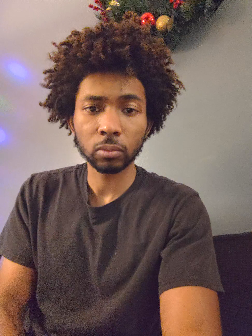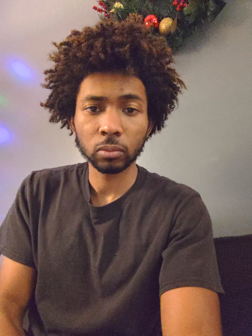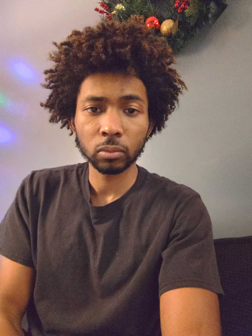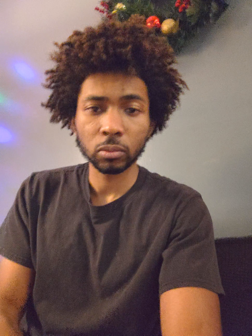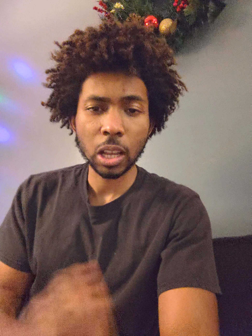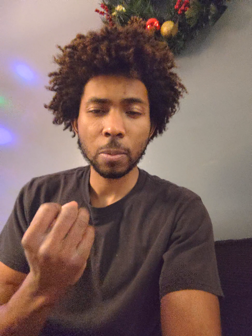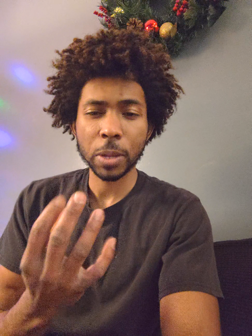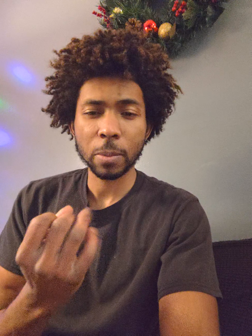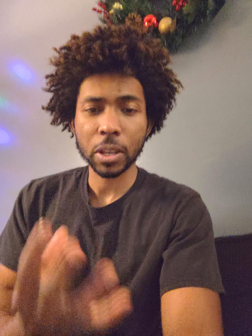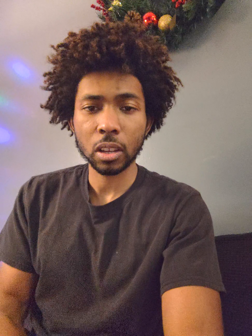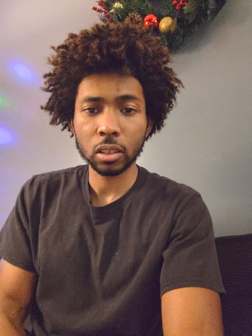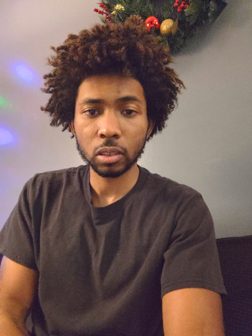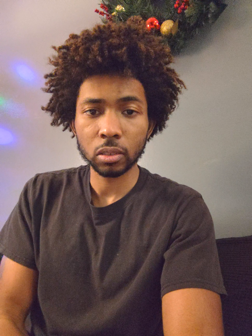many